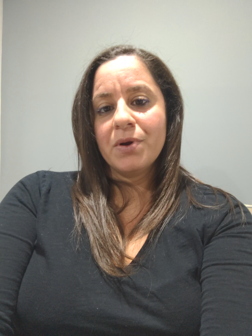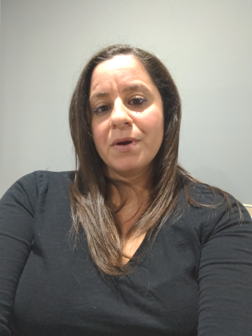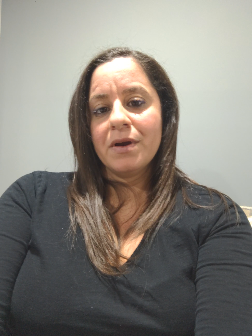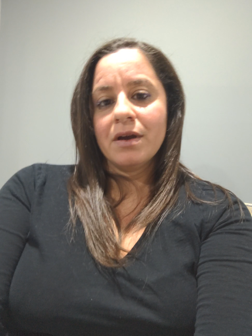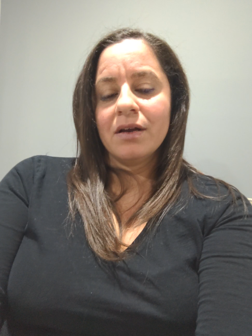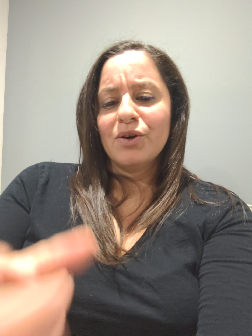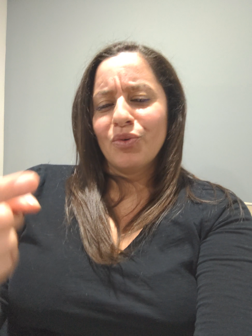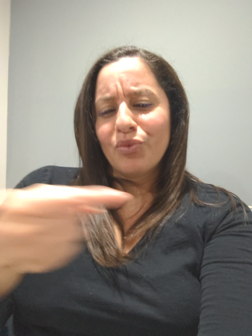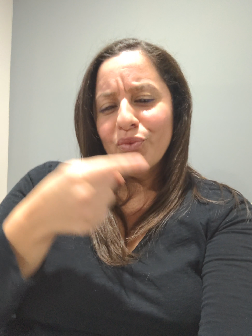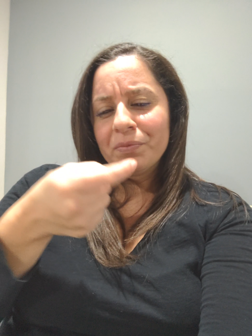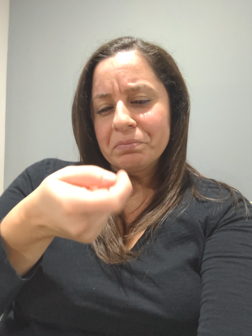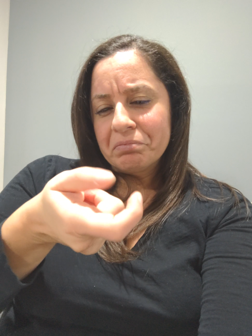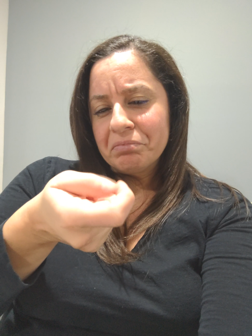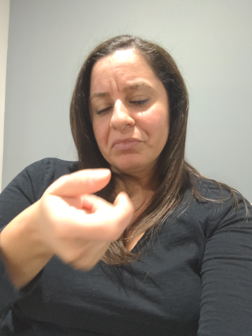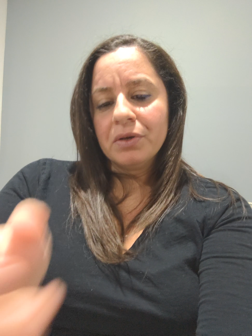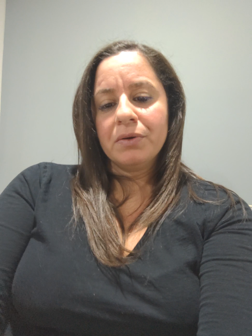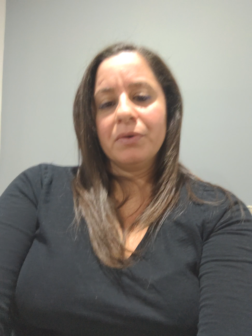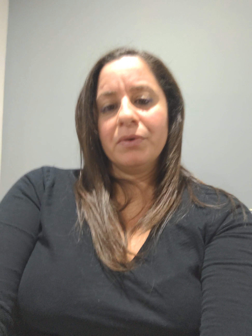owie